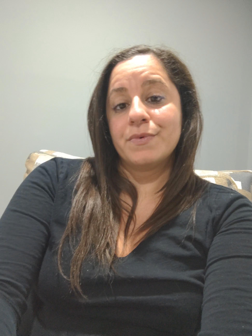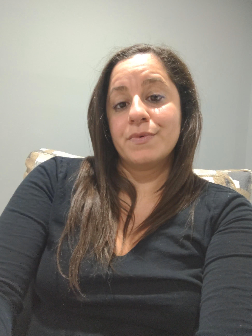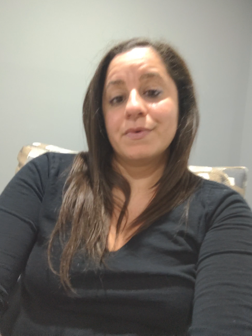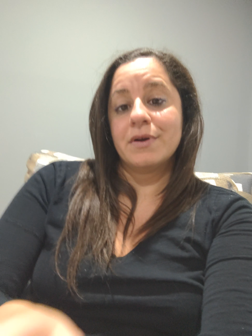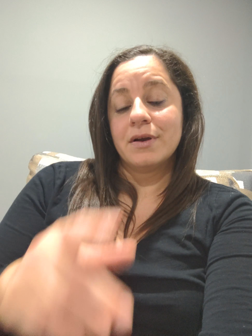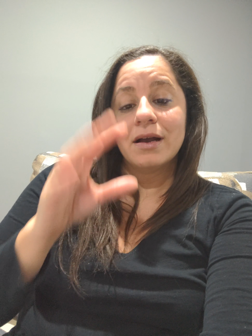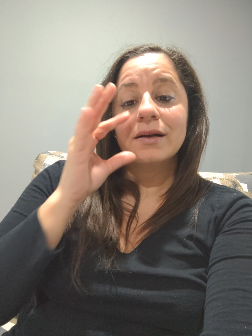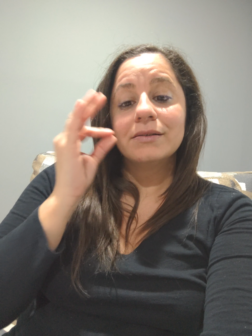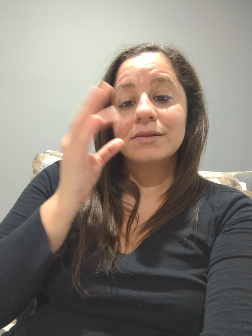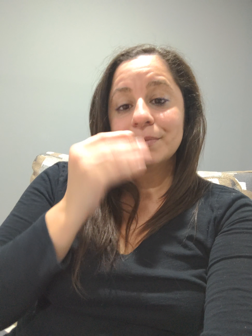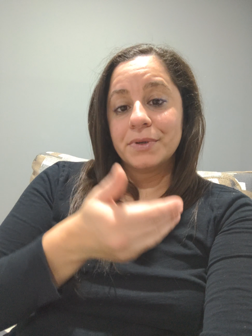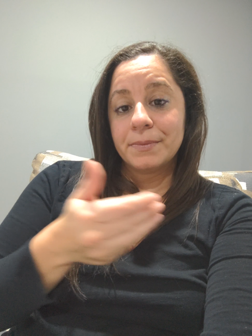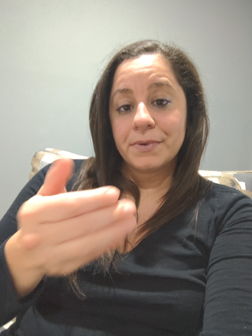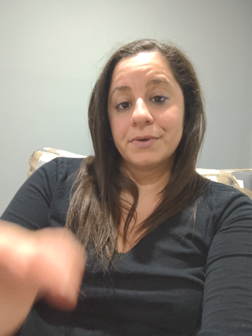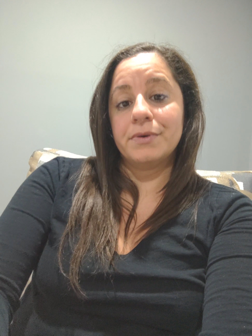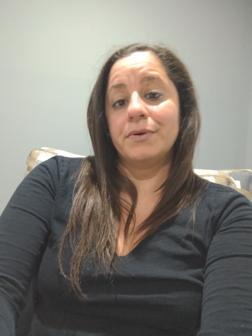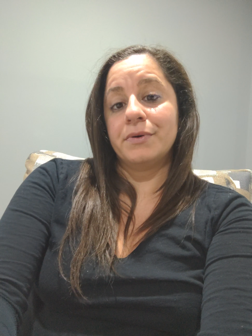kitty